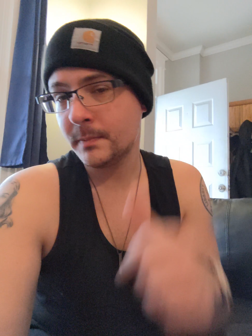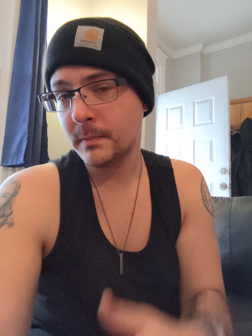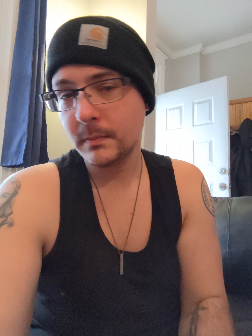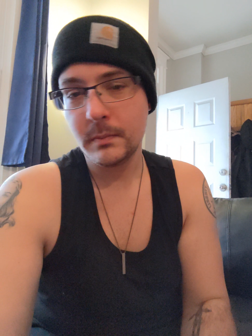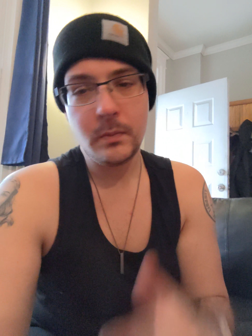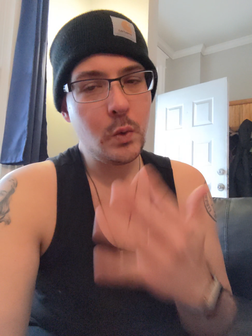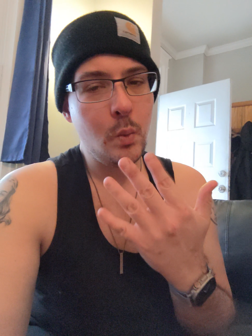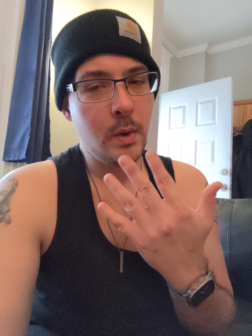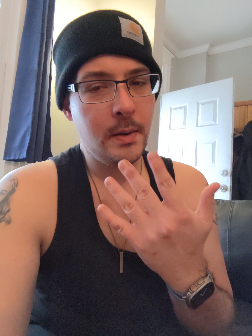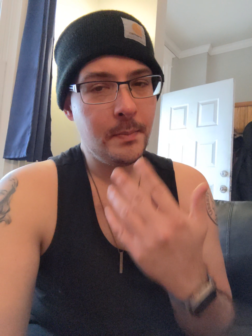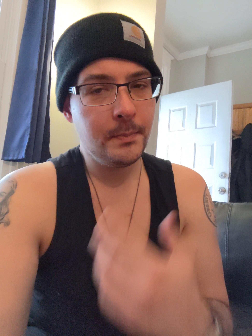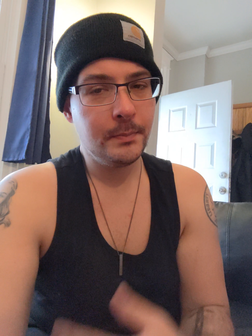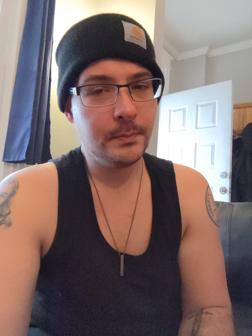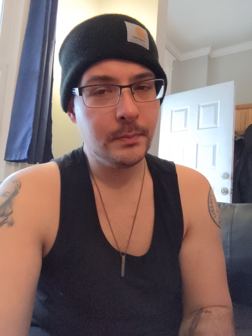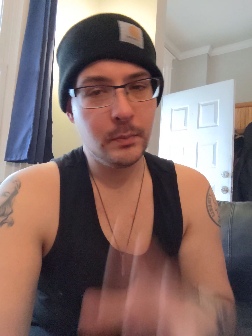wait